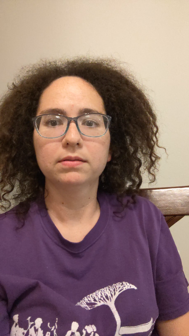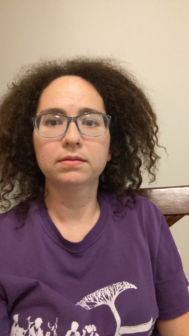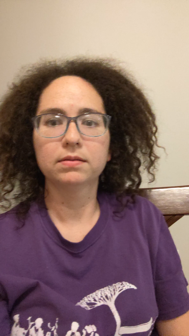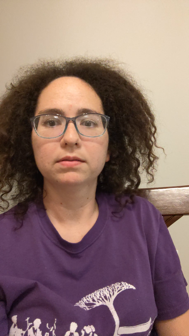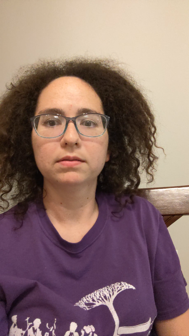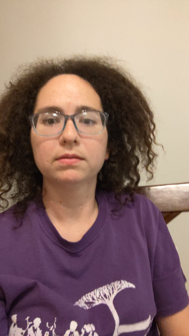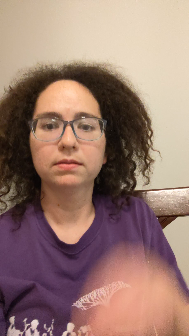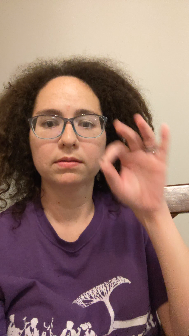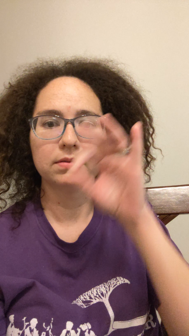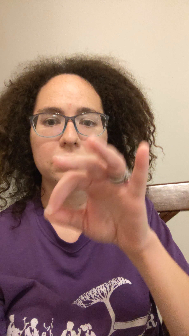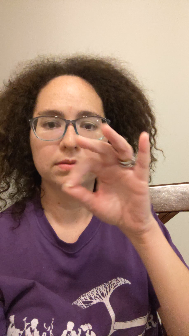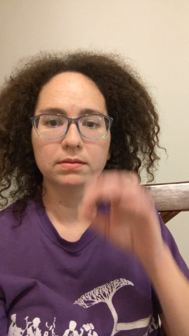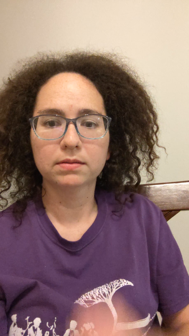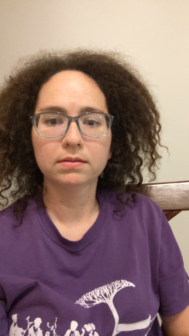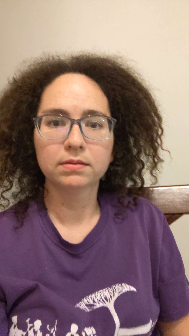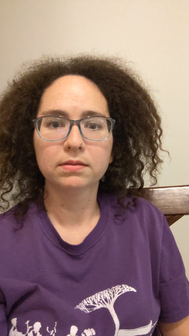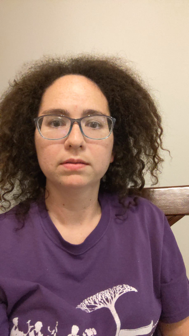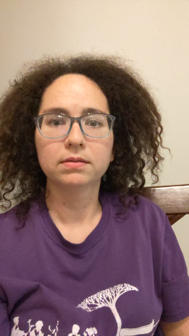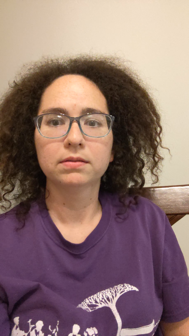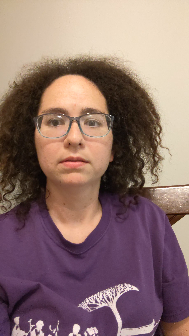fit